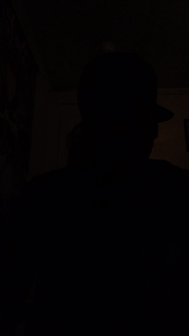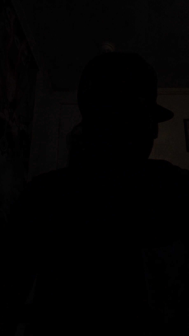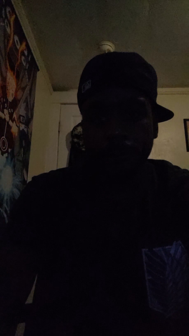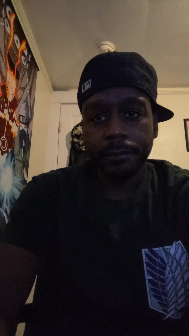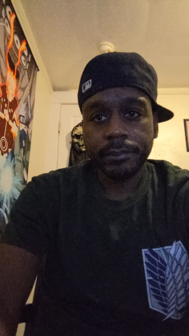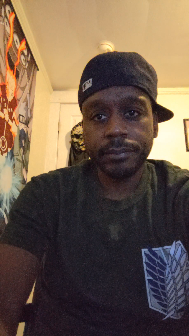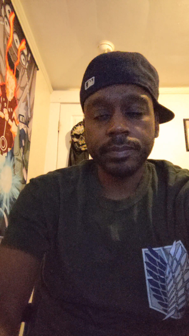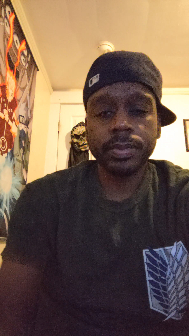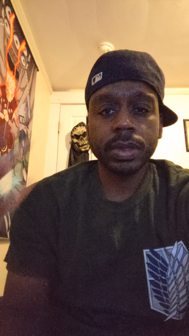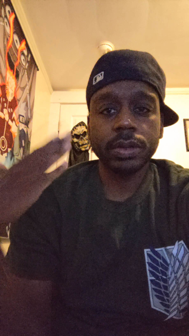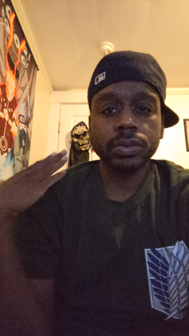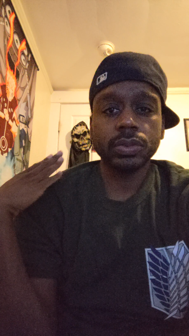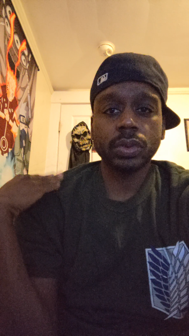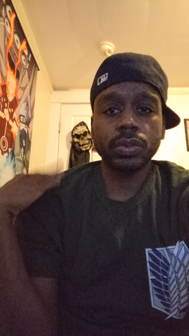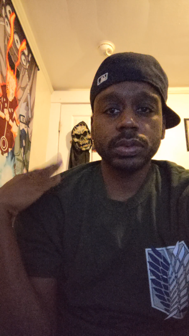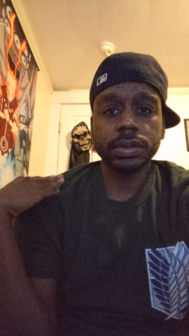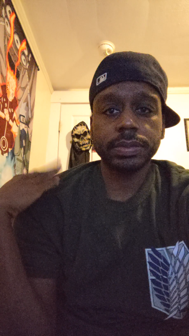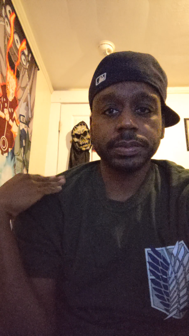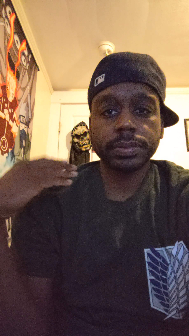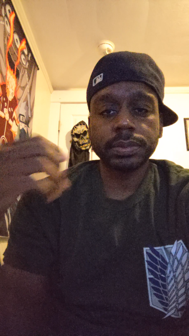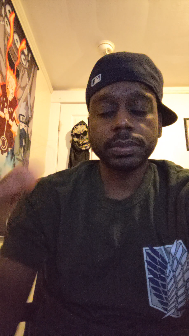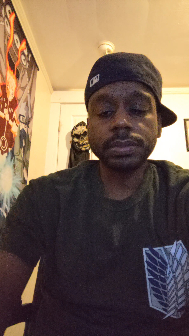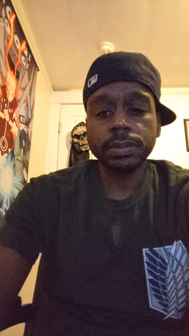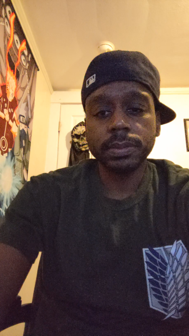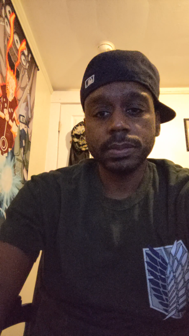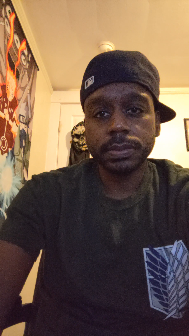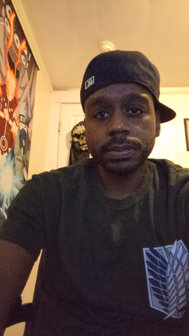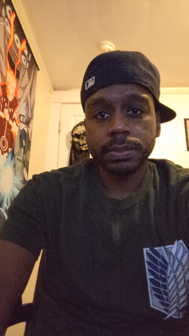shoulder